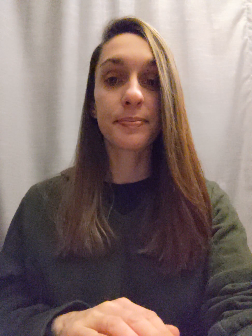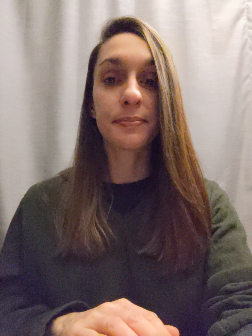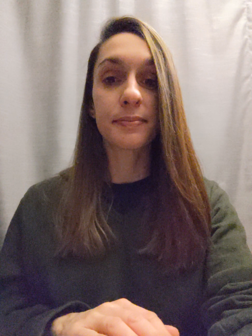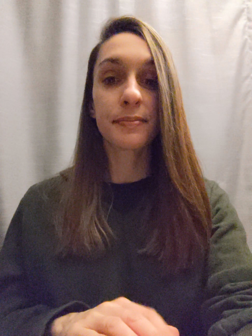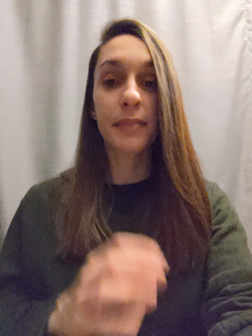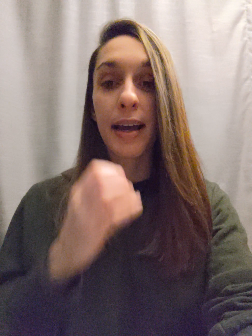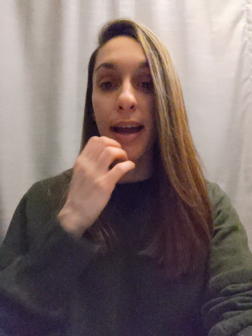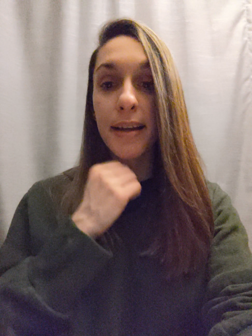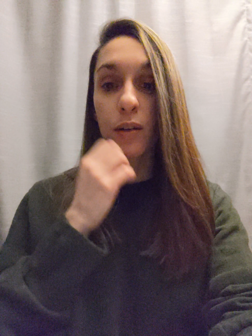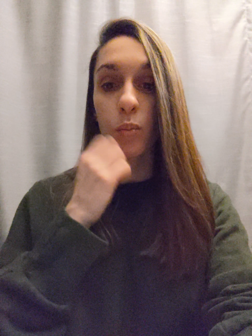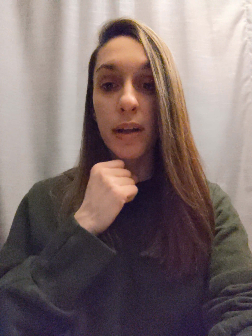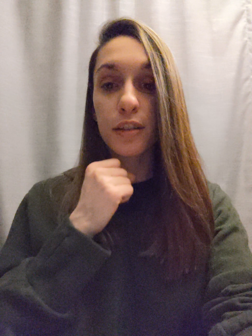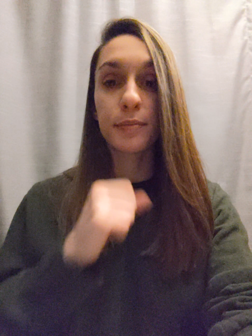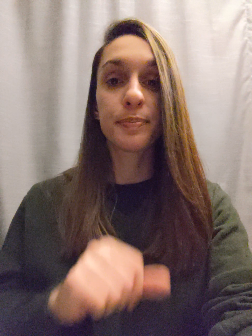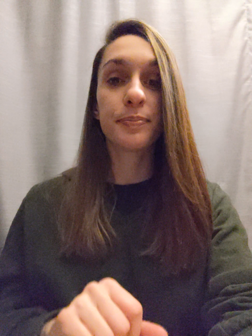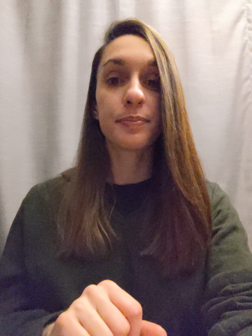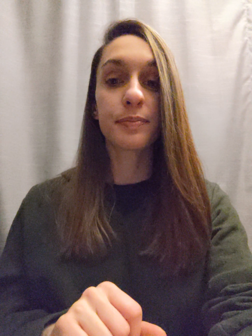underwear